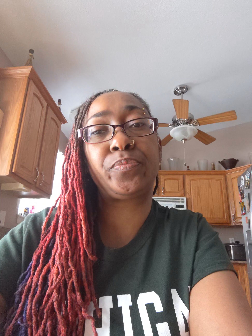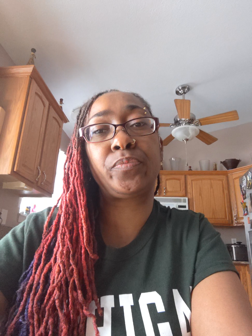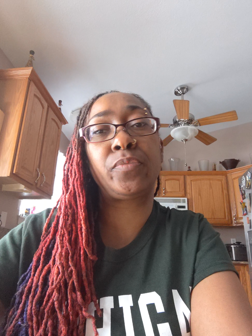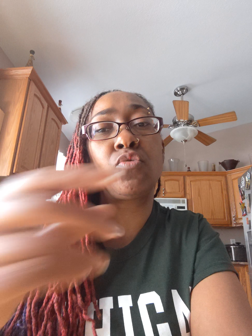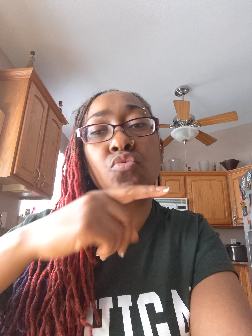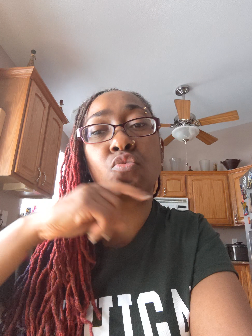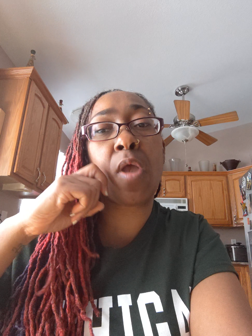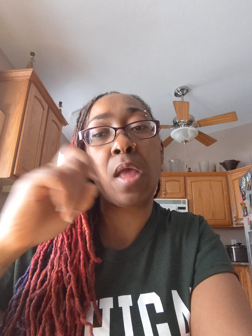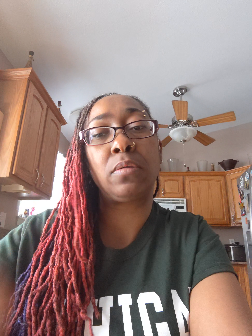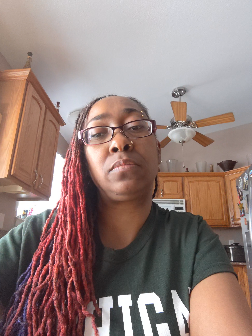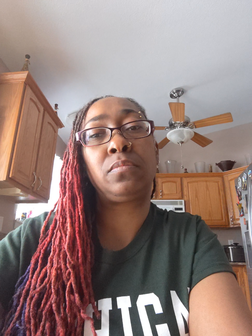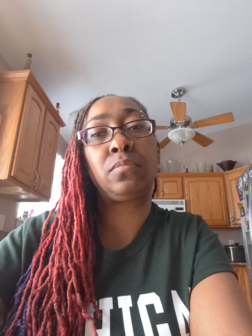dry